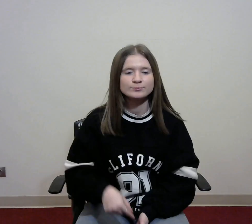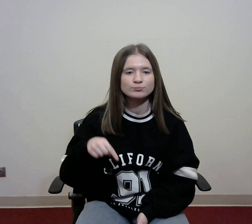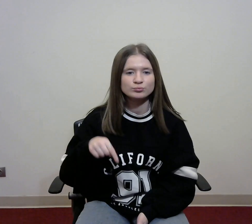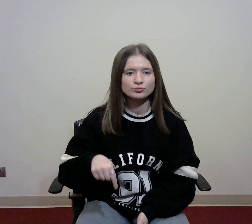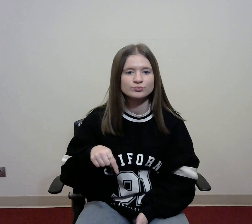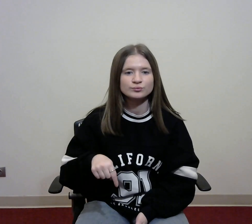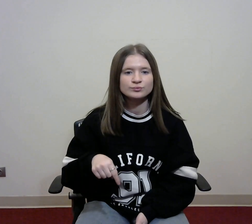burda